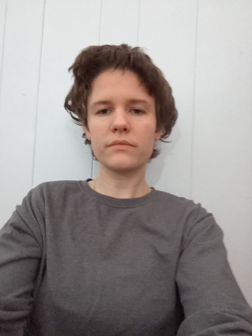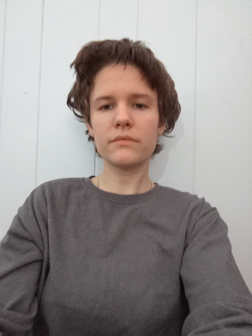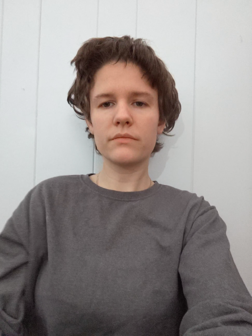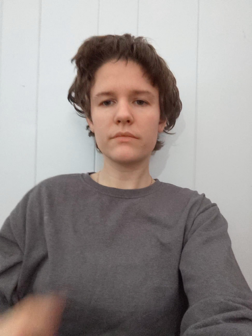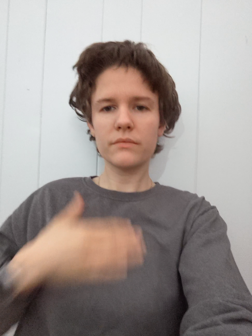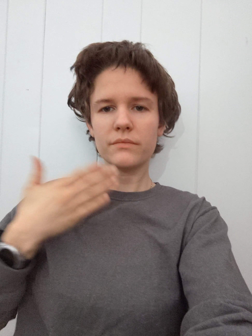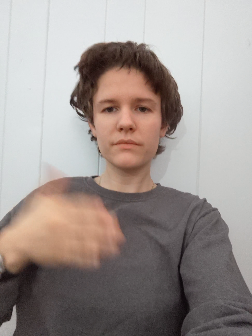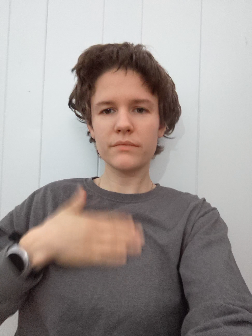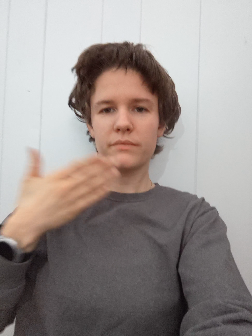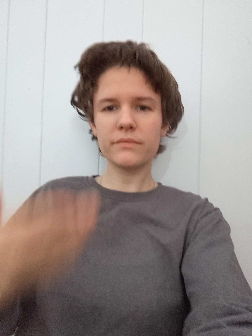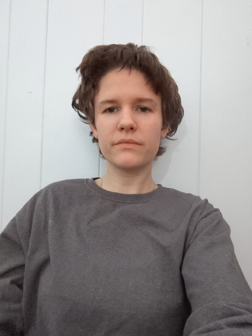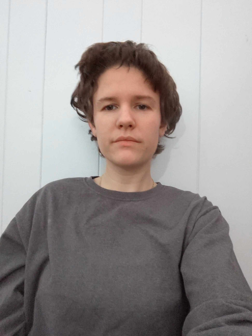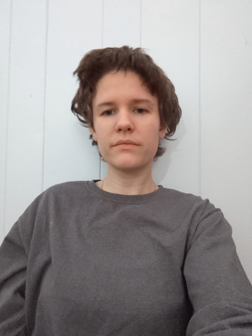happy